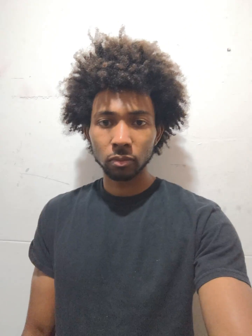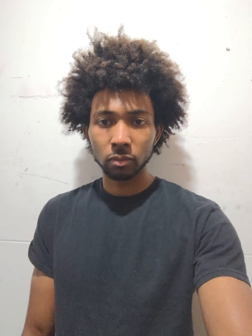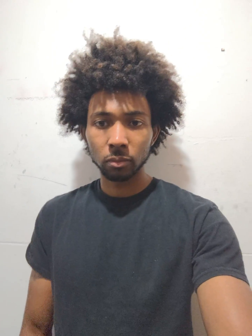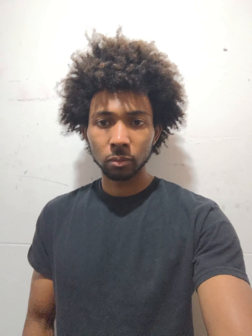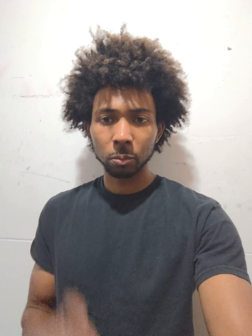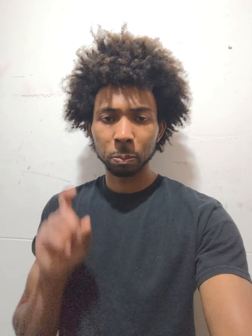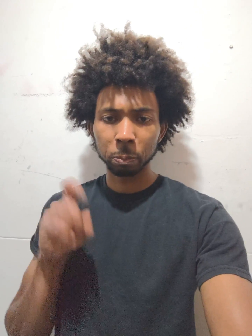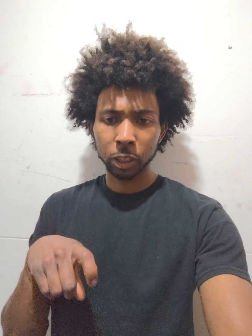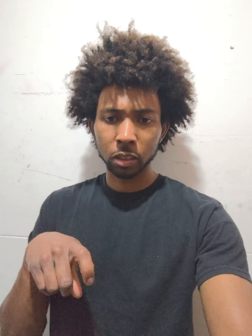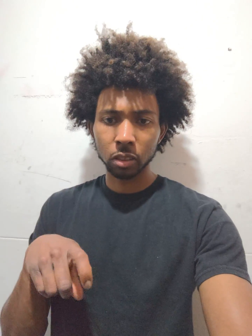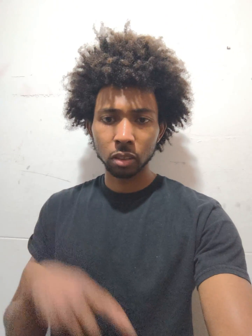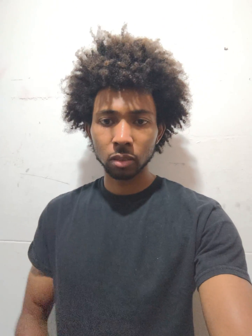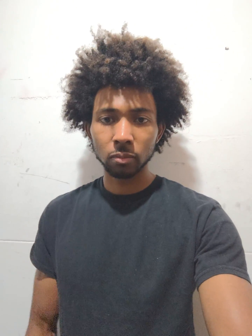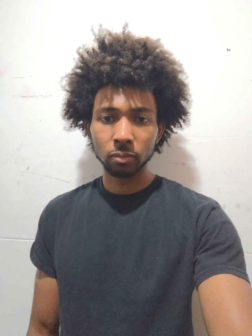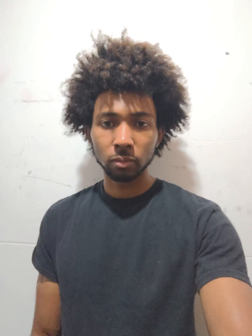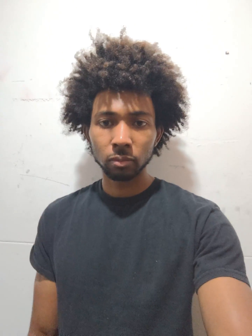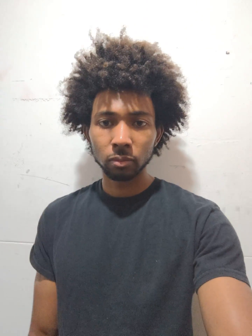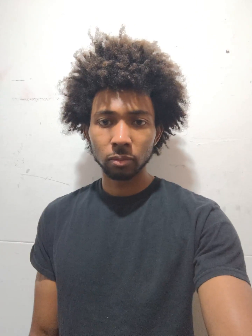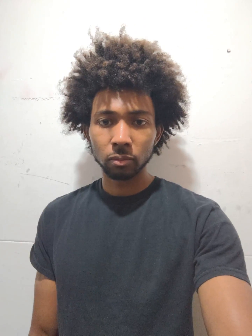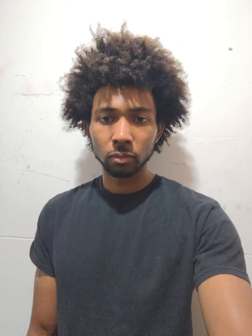must